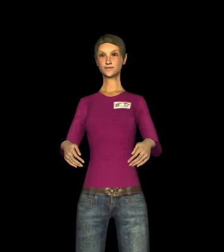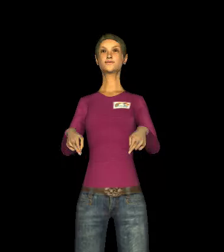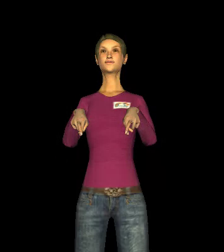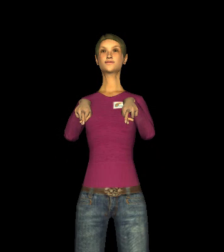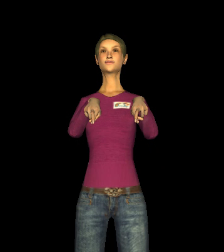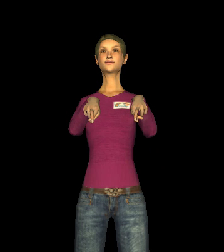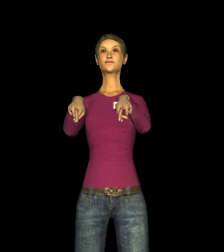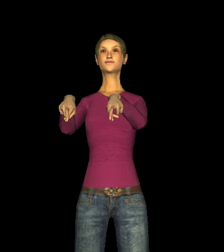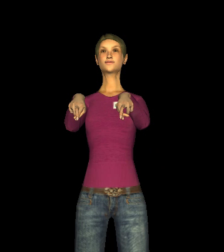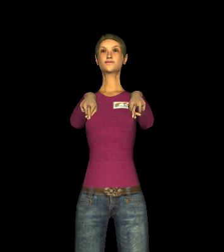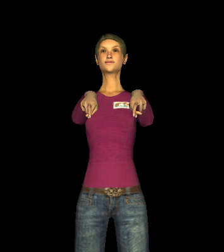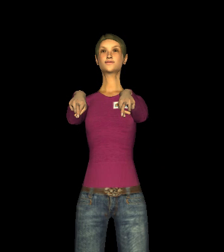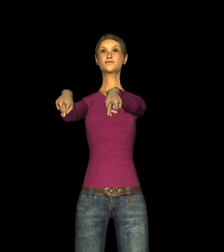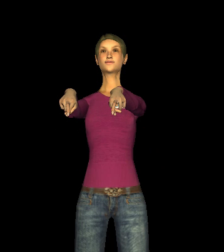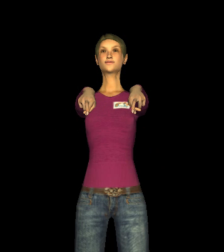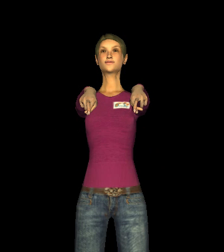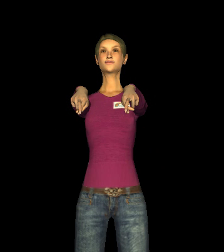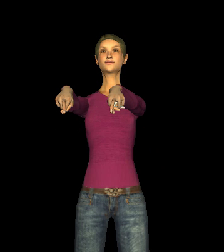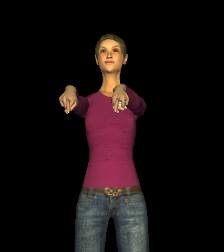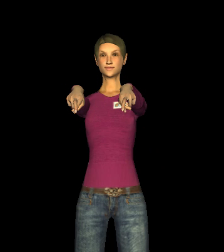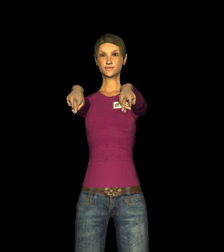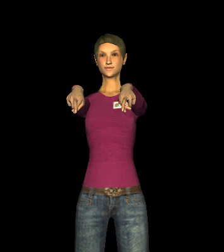نهر